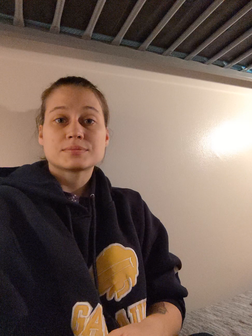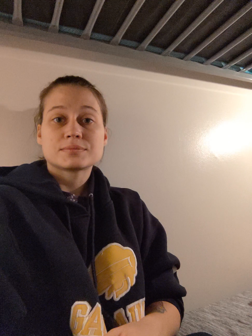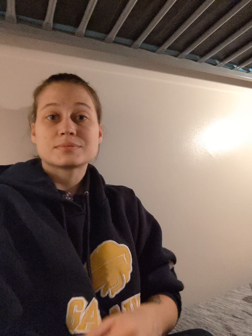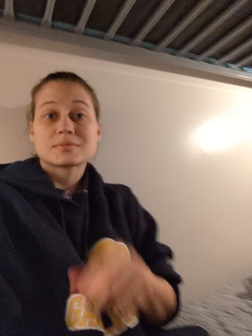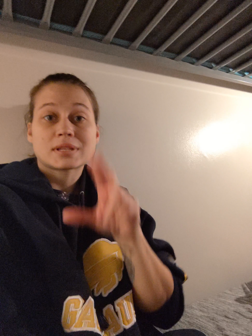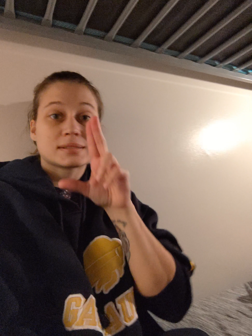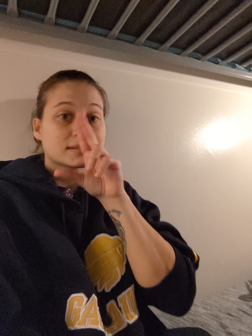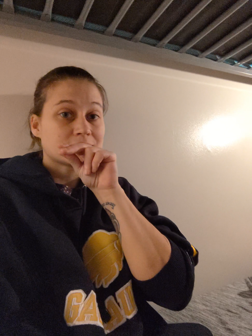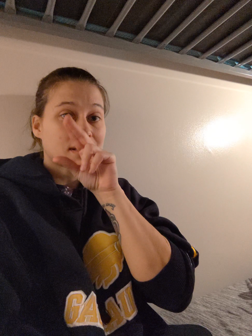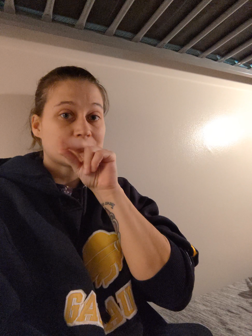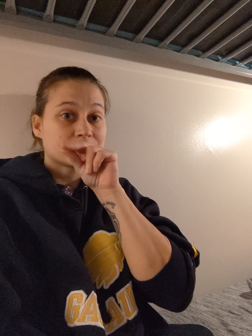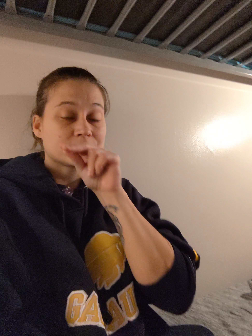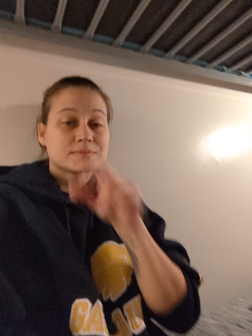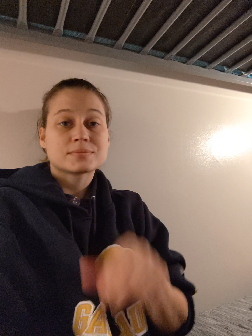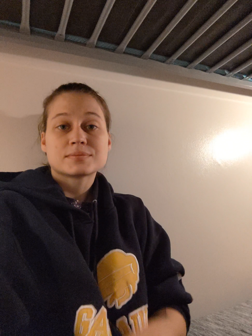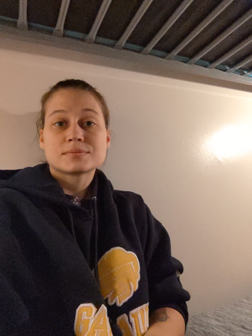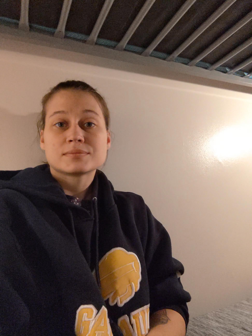duck